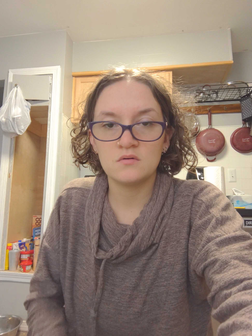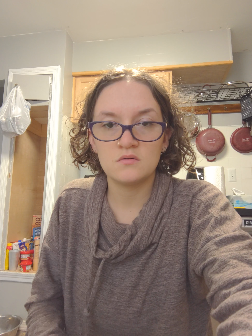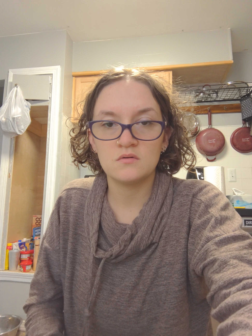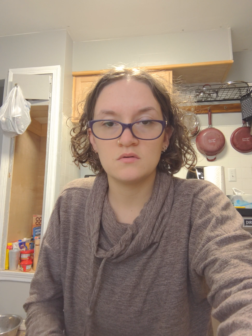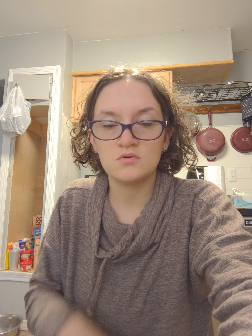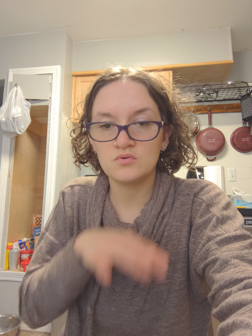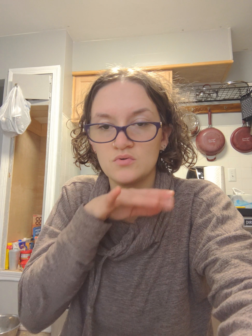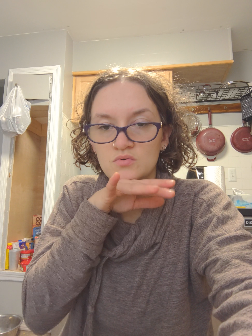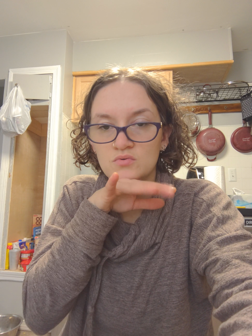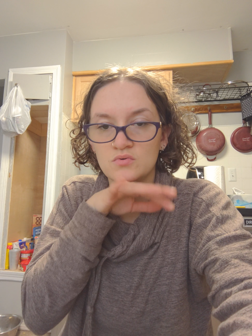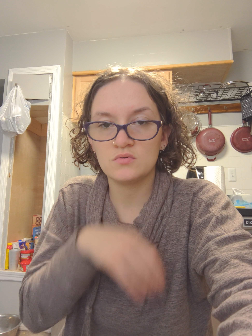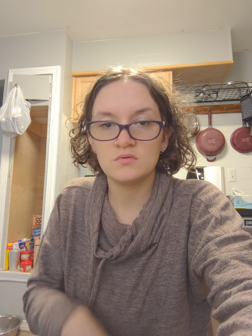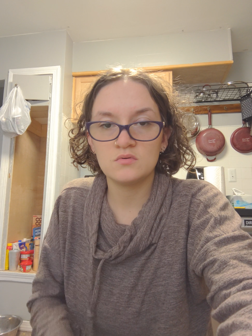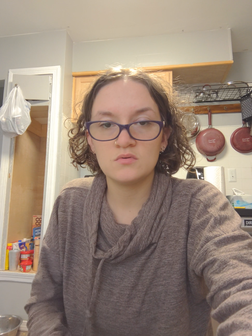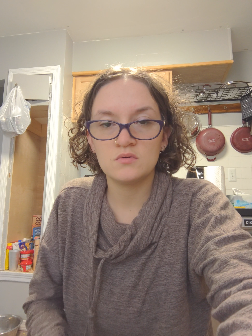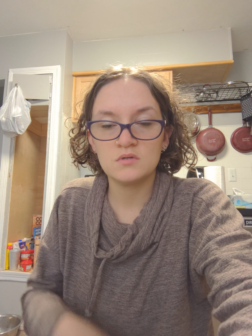dirty